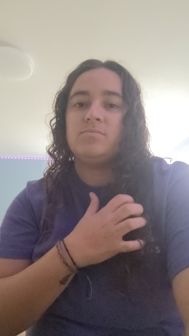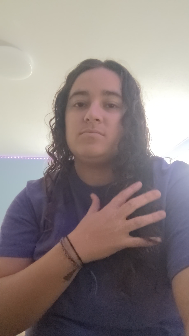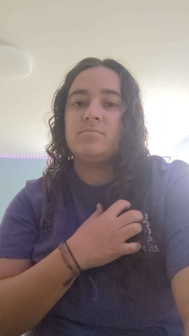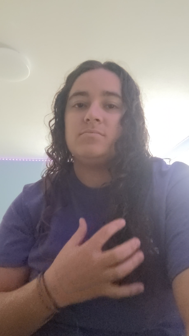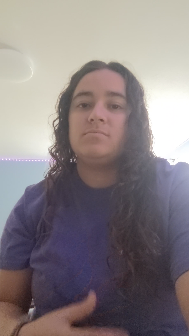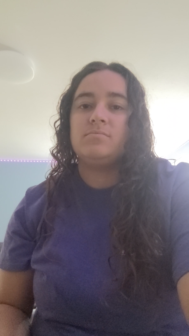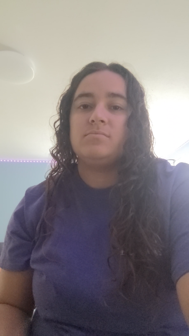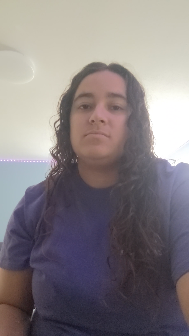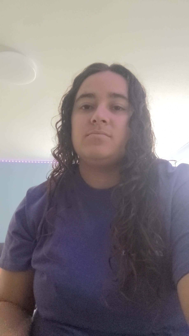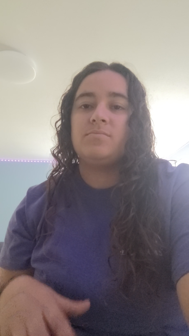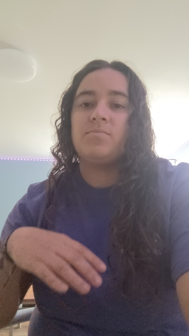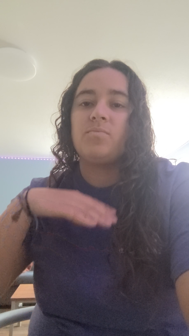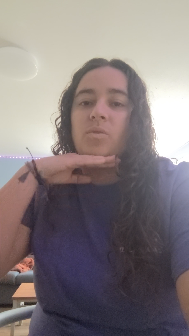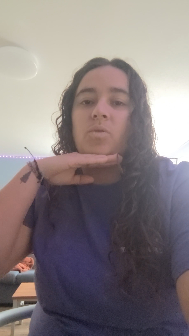full